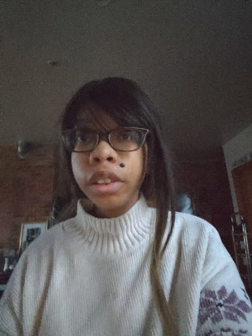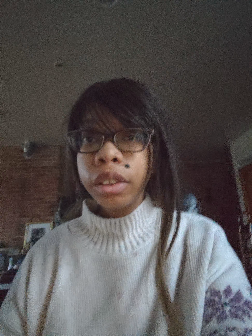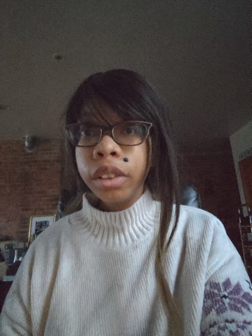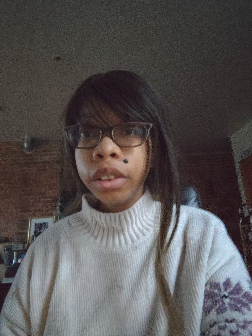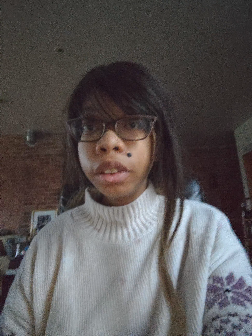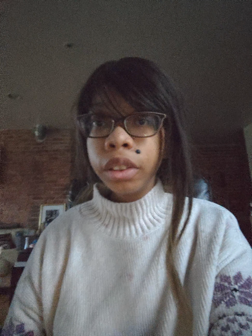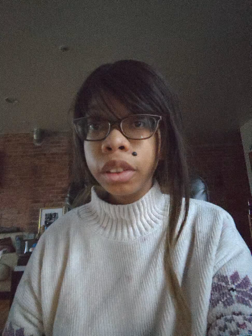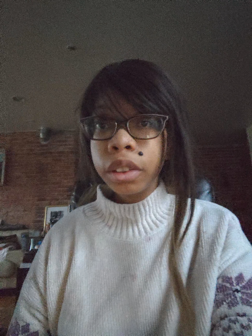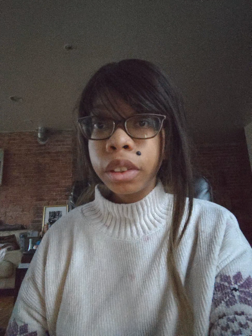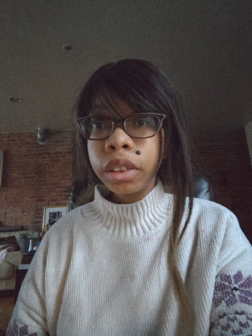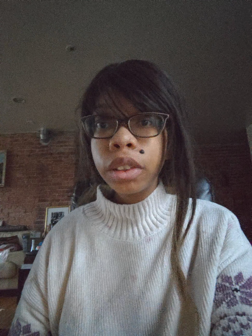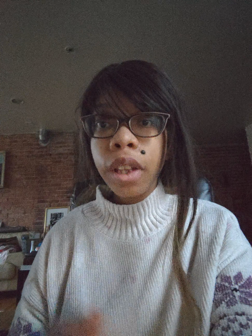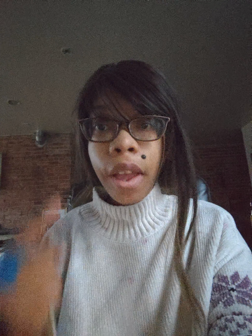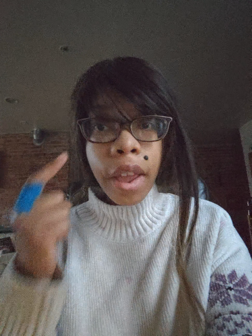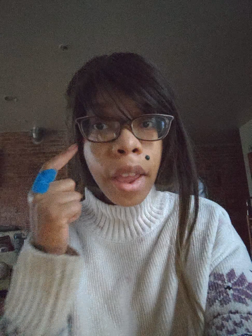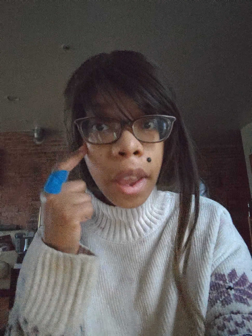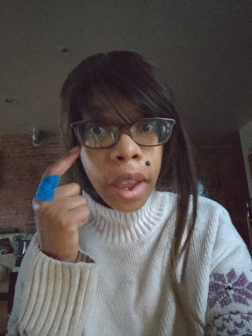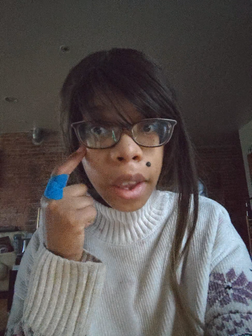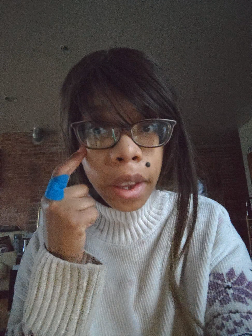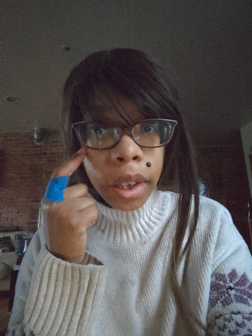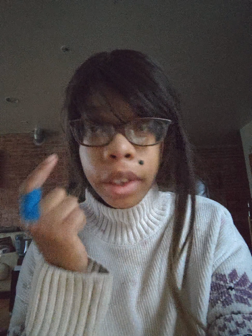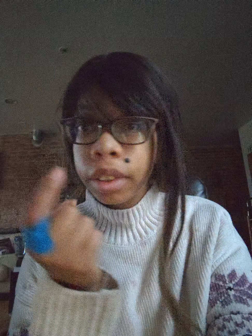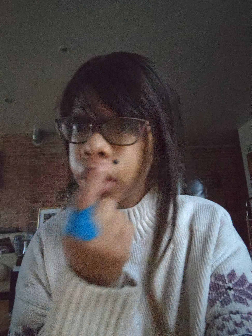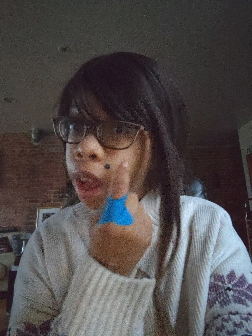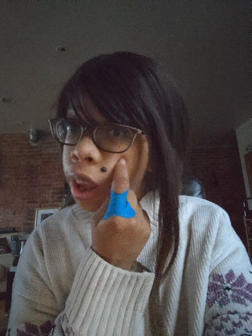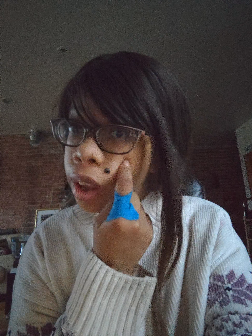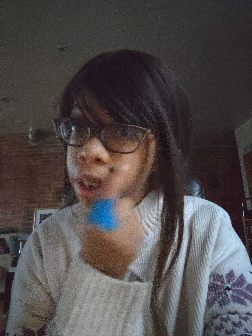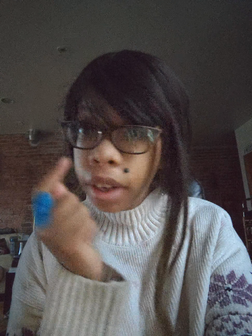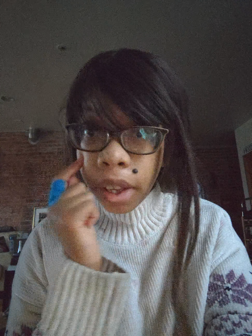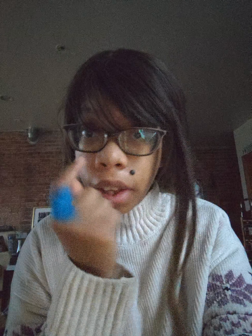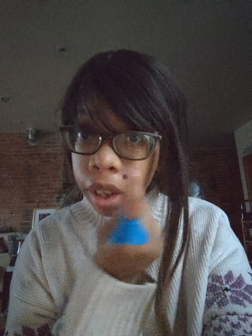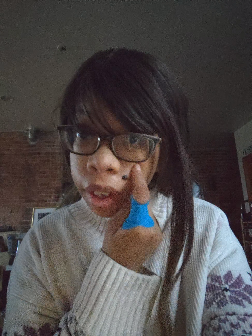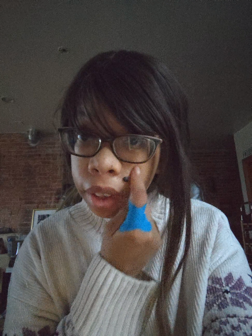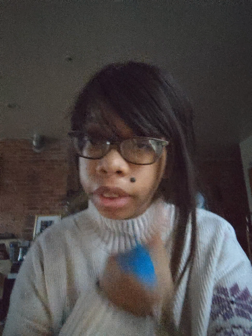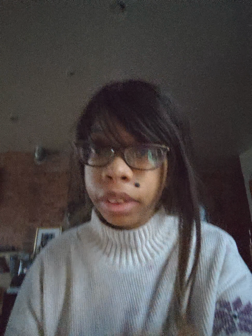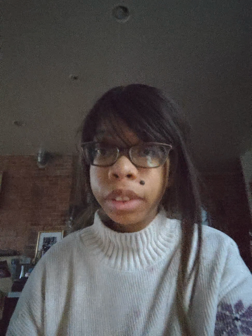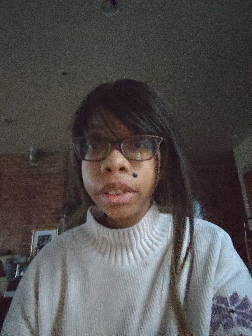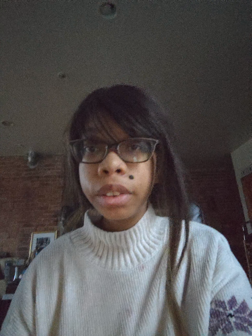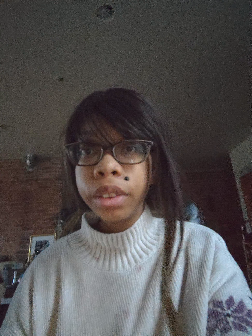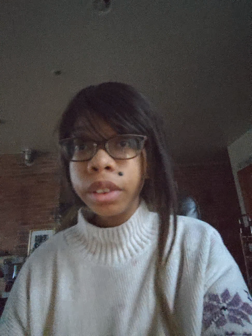eye